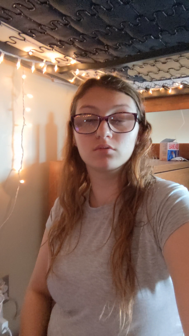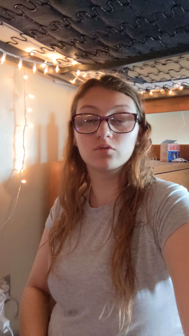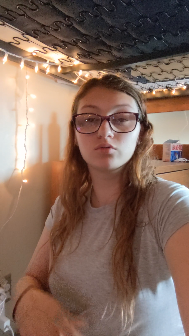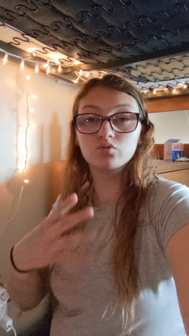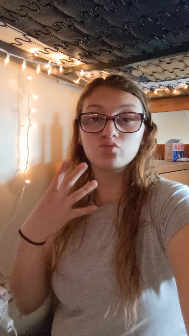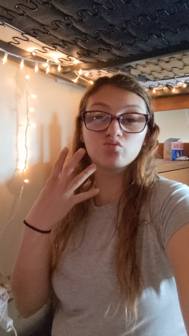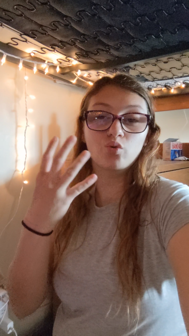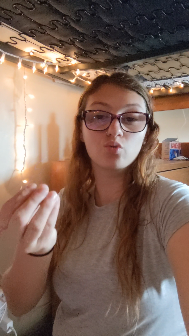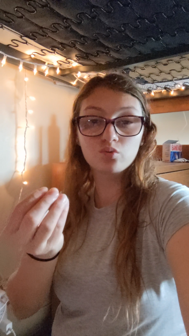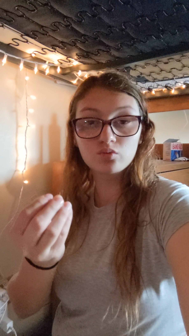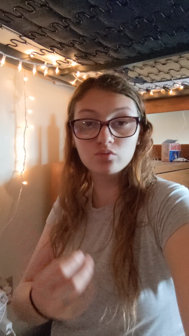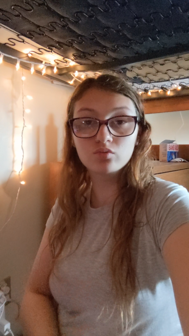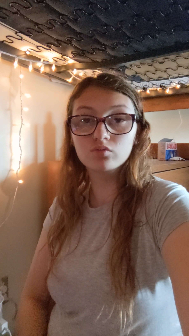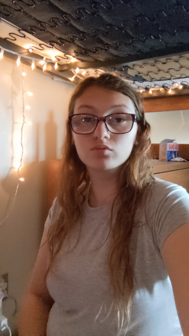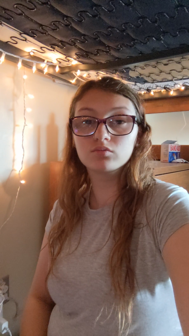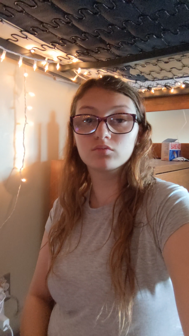going to